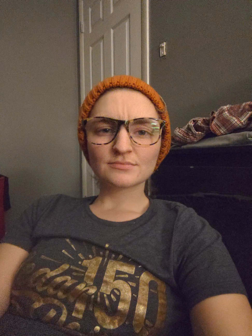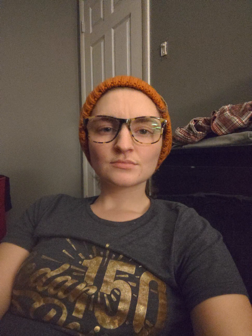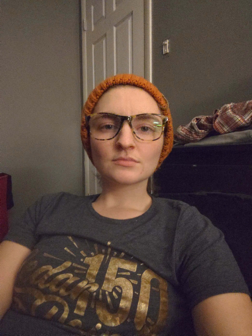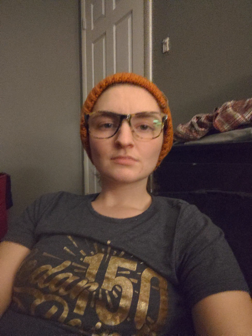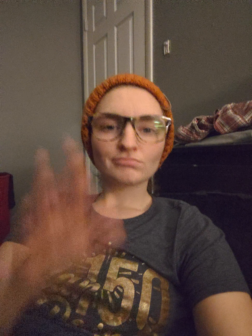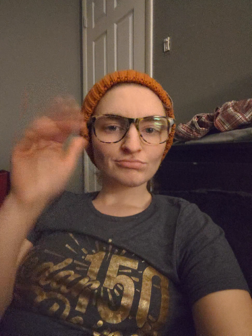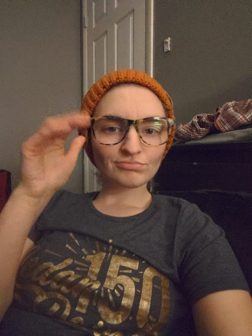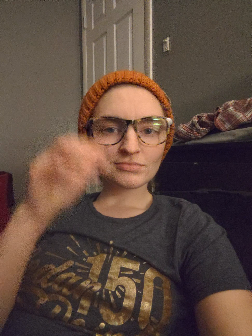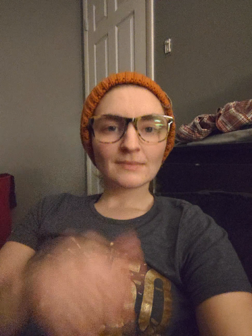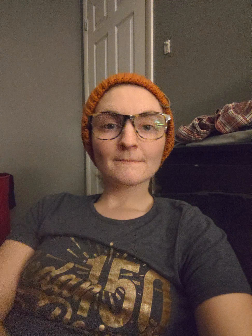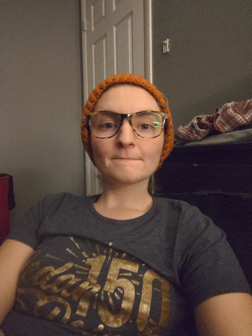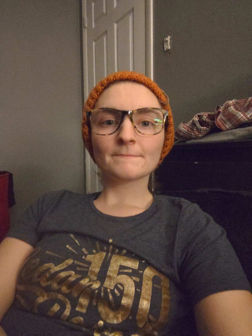donkey